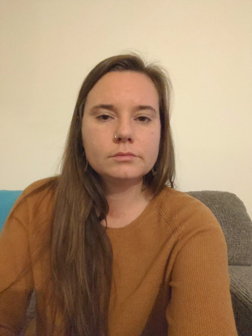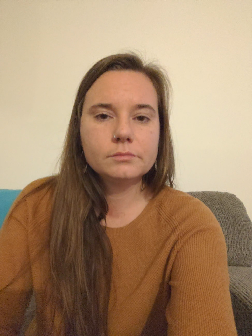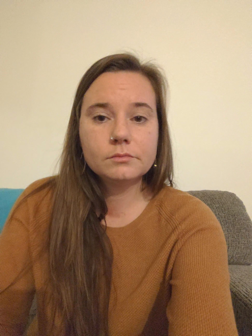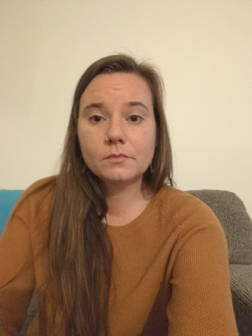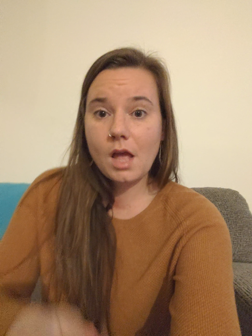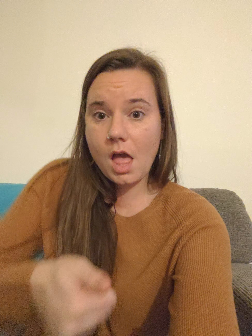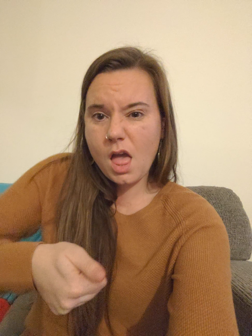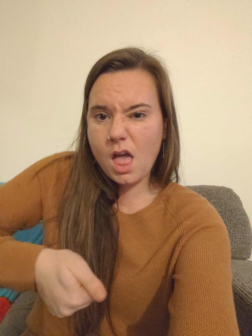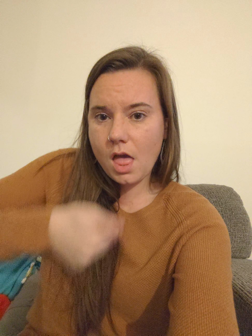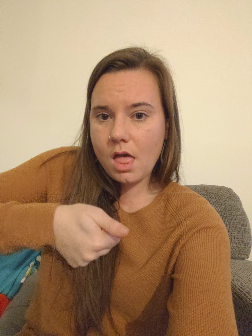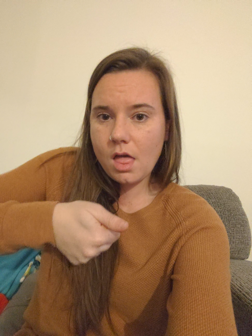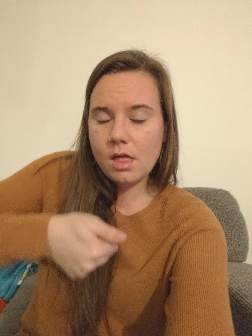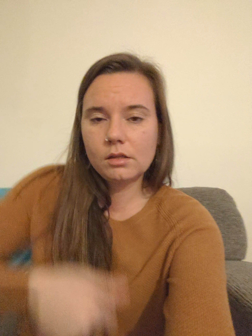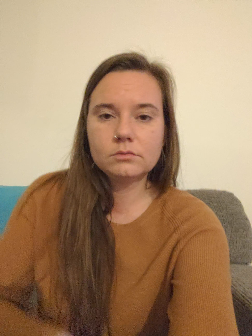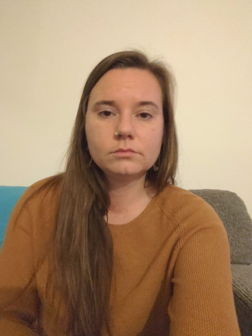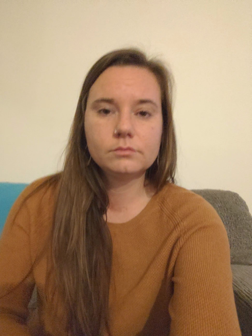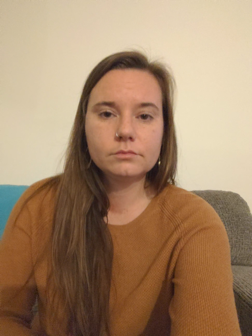hide